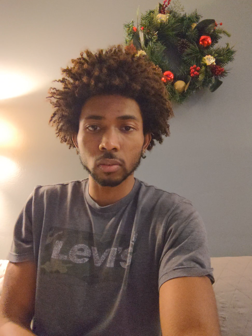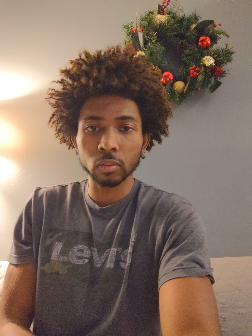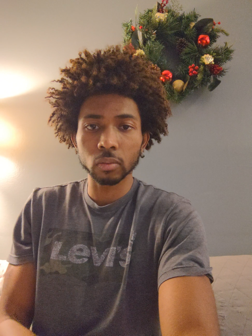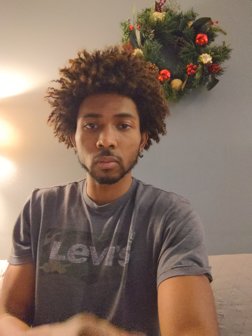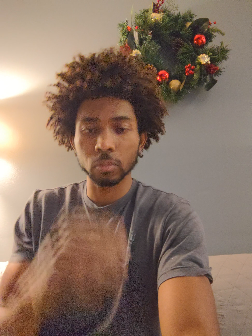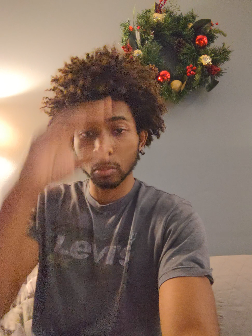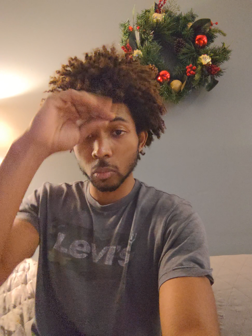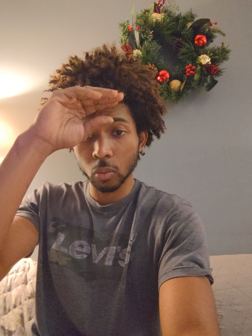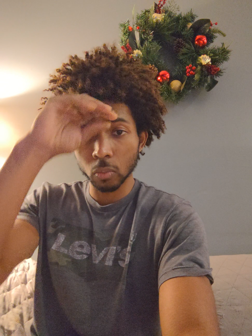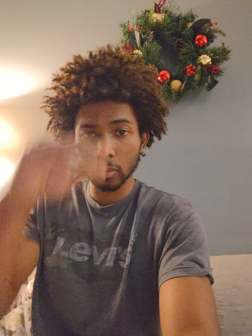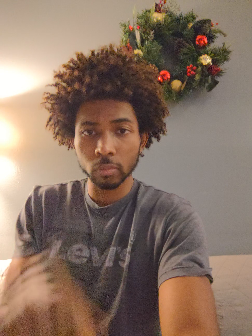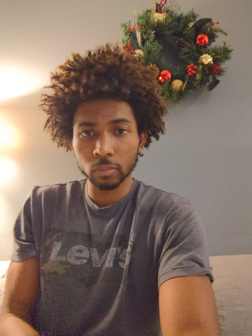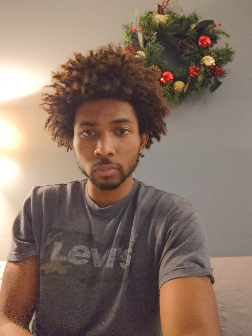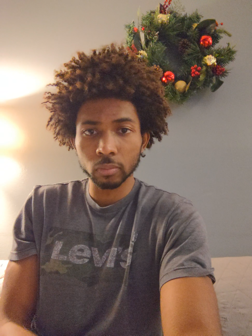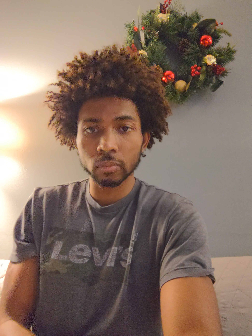boy